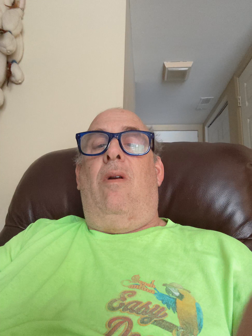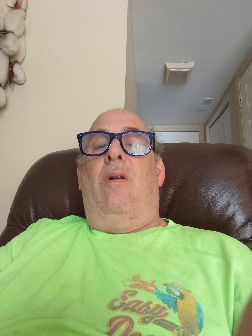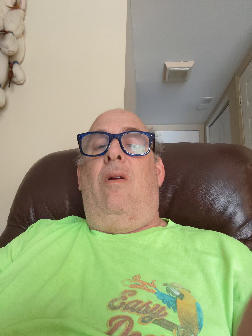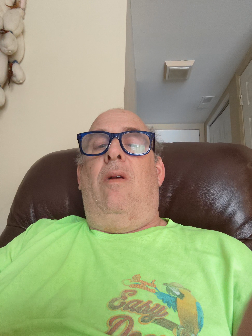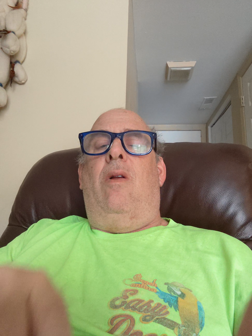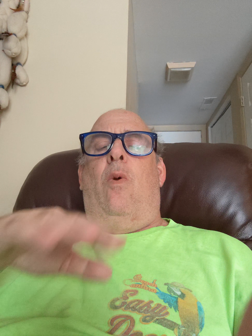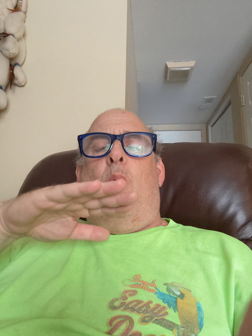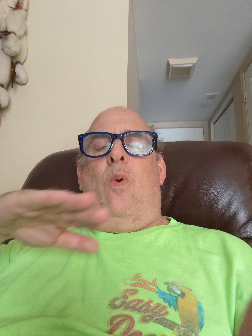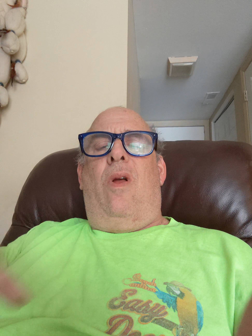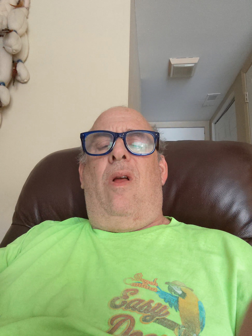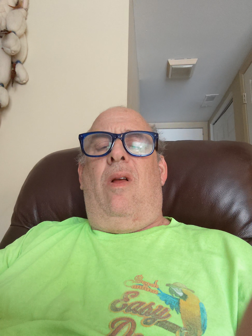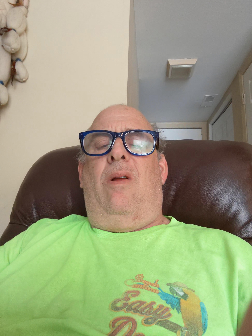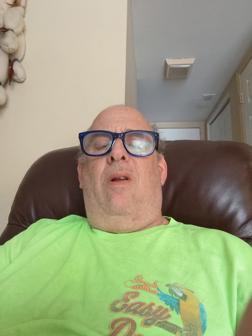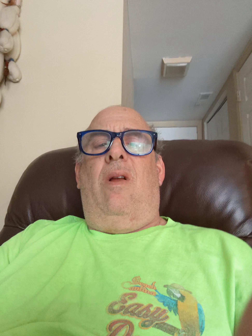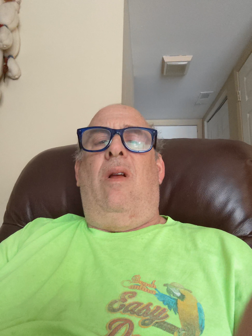quiet